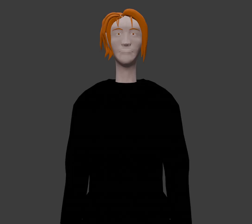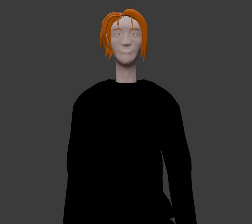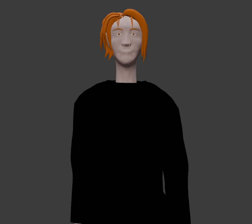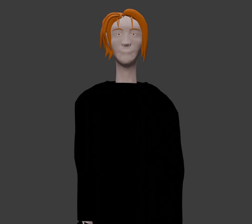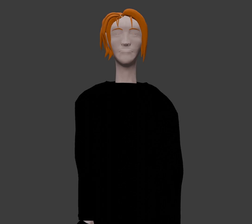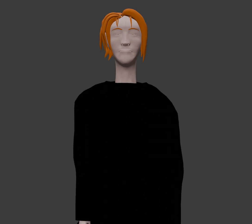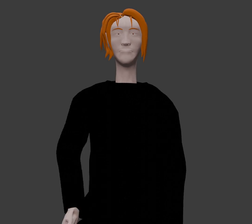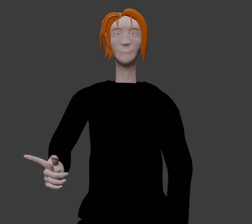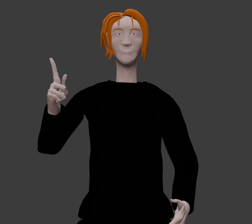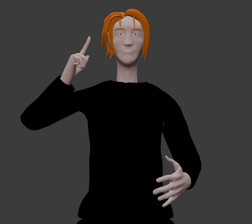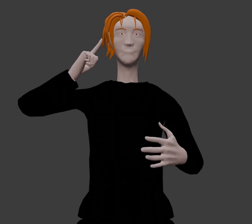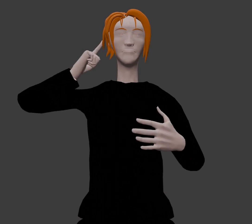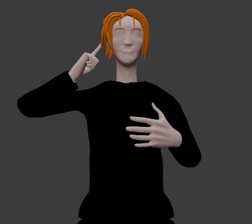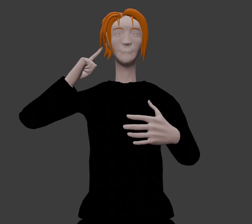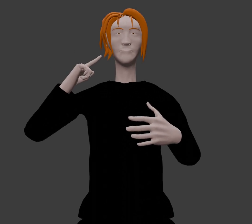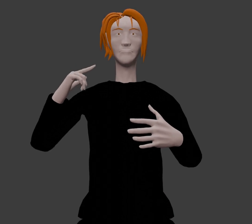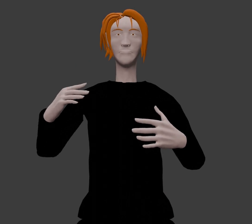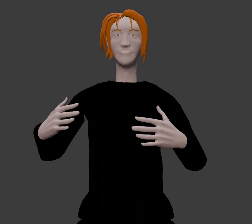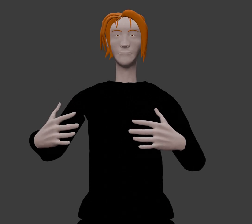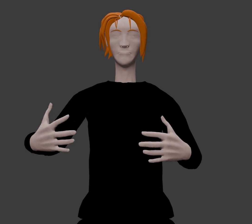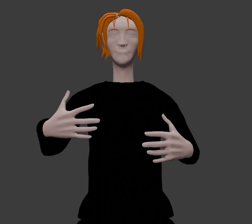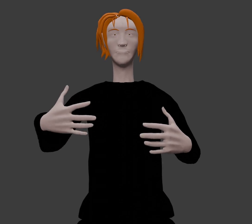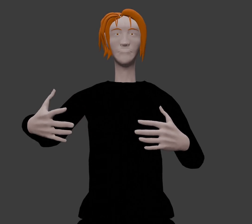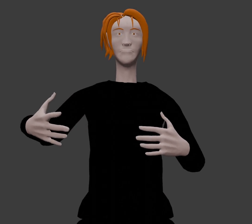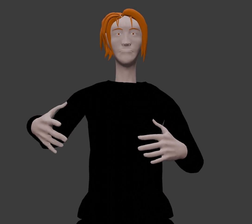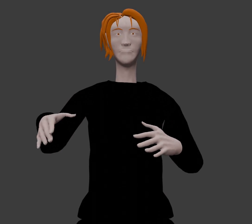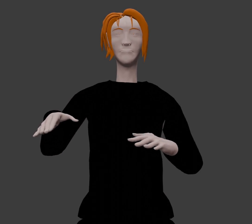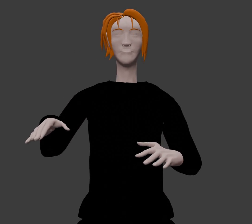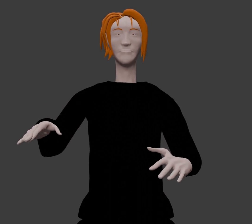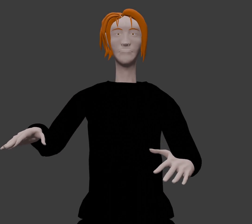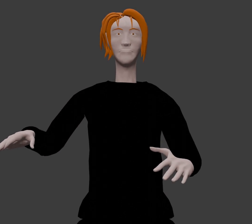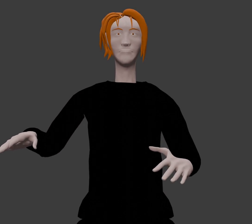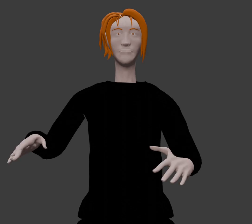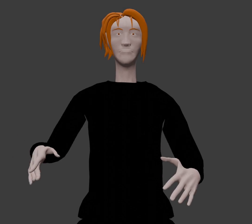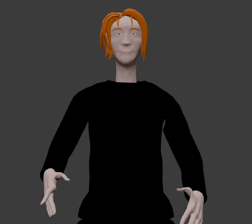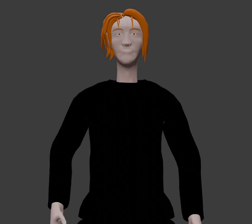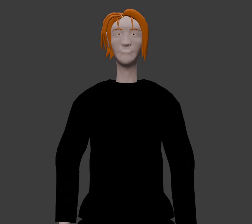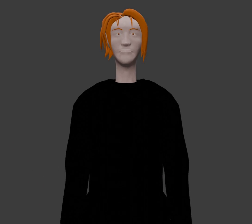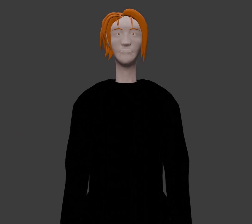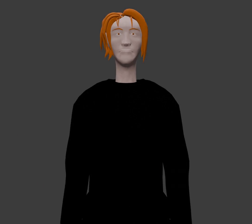Bam